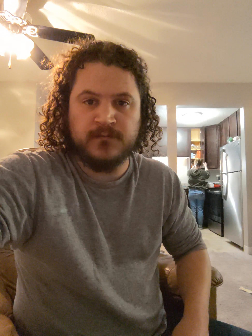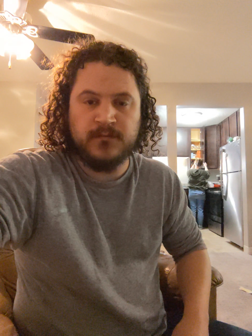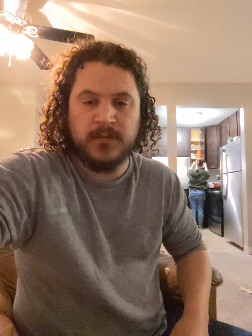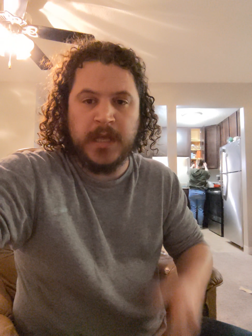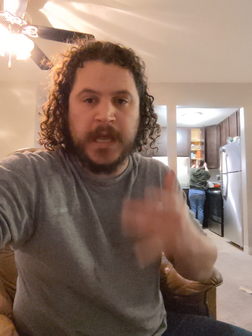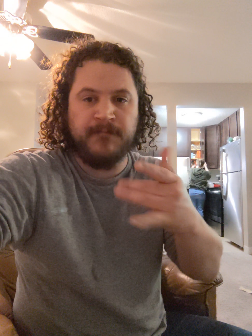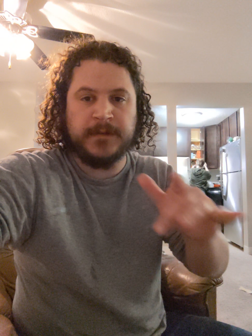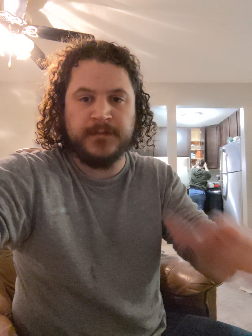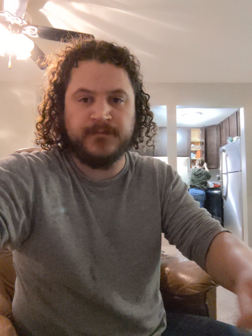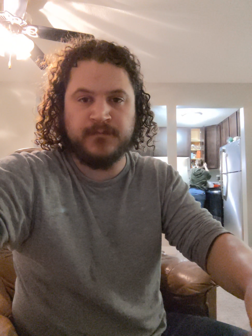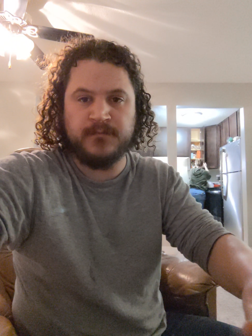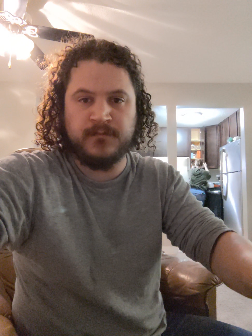empty